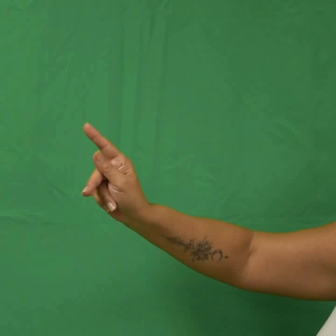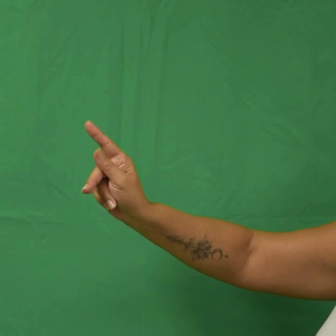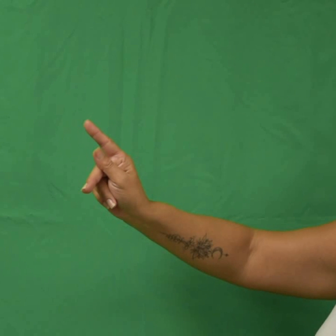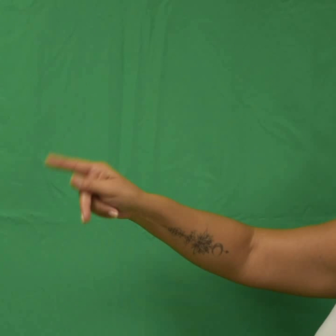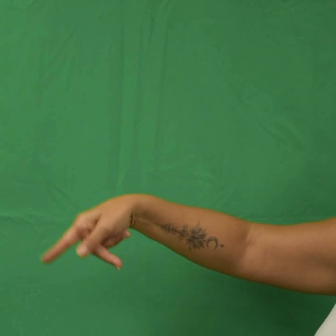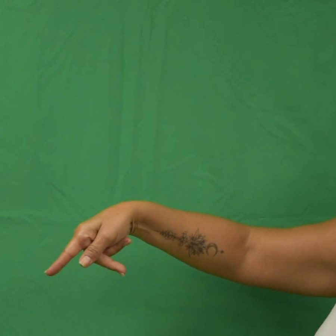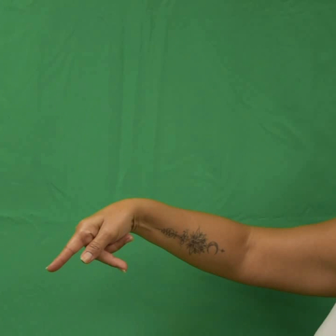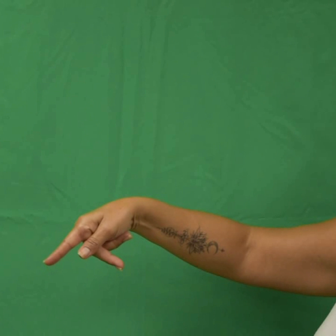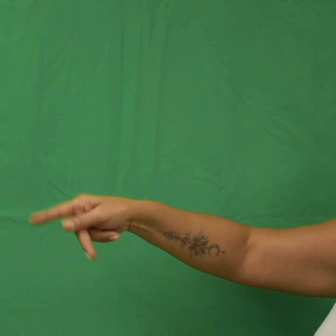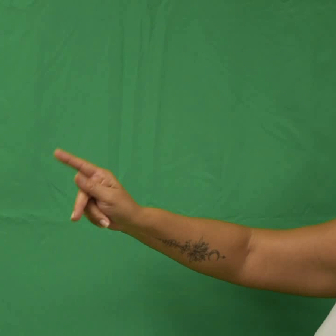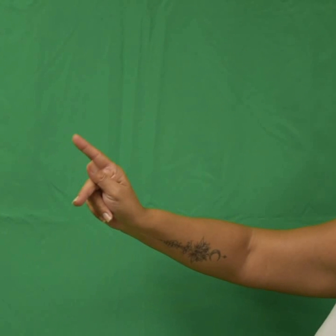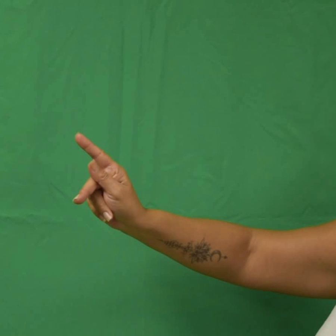K